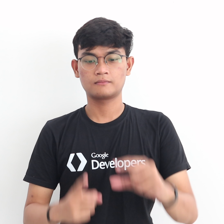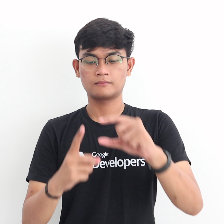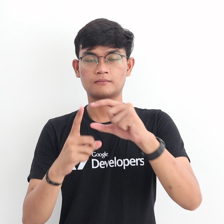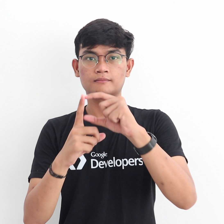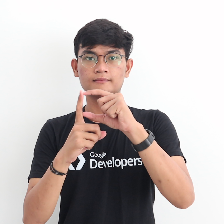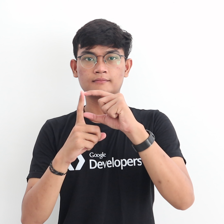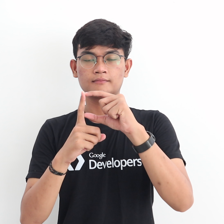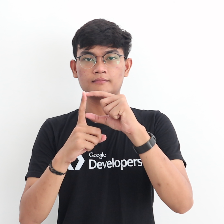P